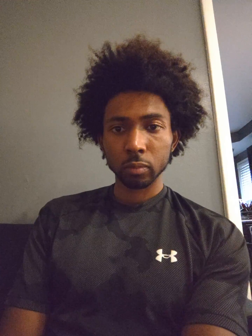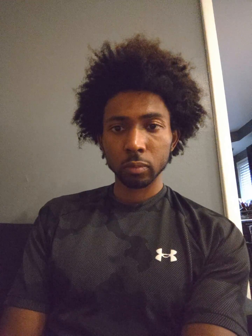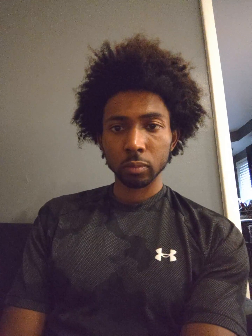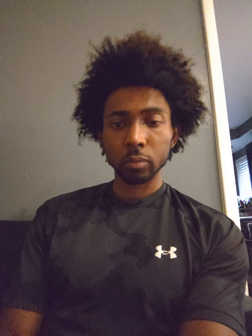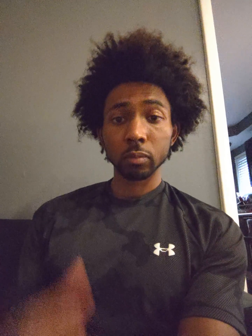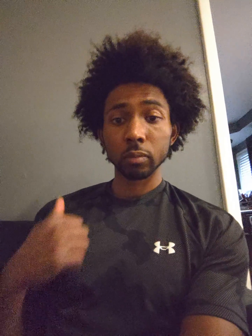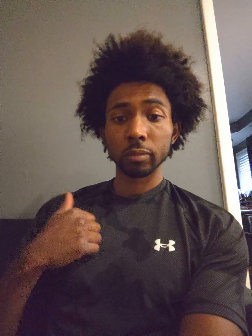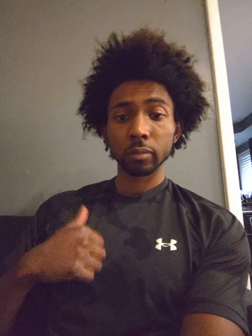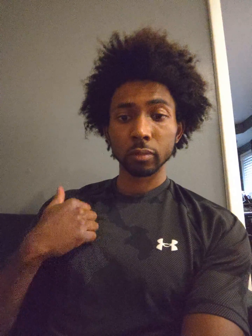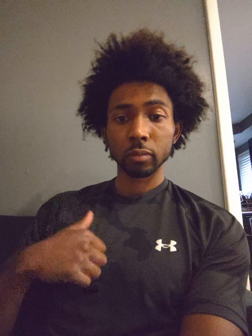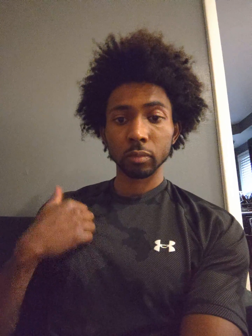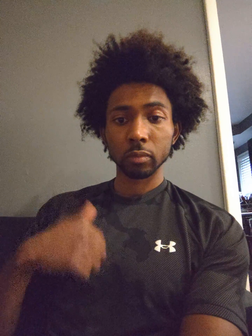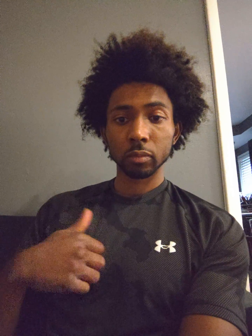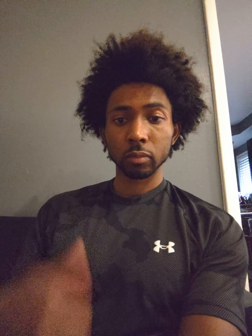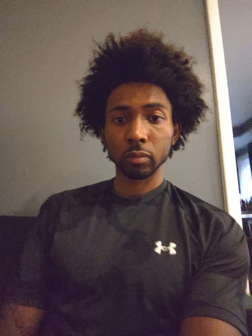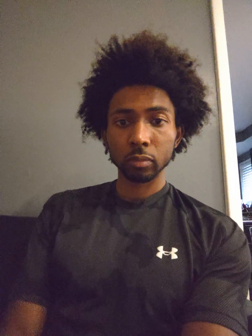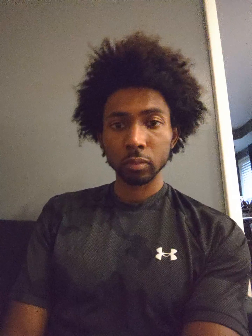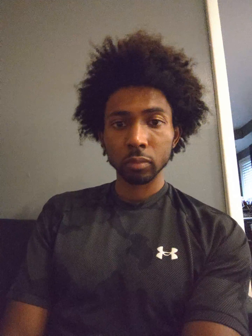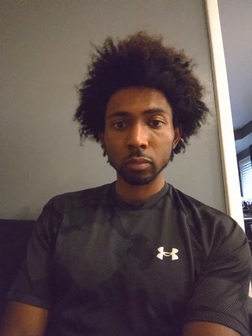bathtub